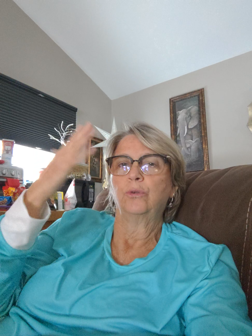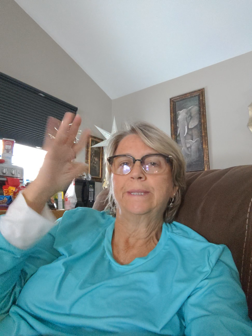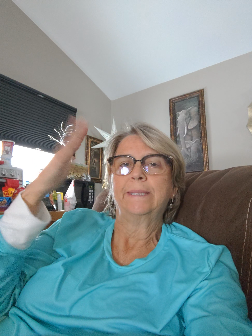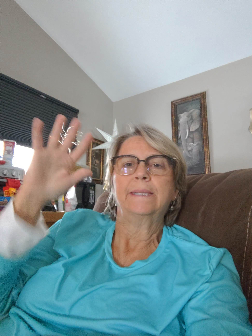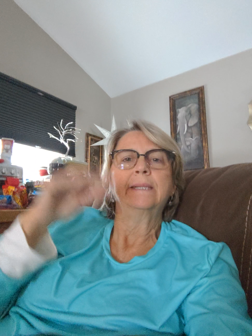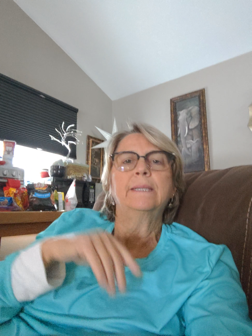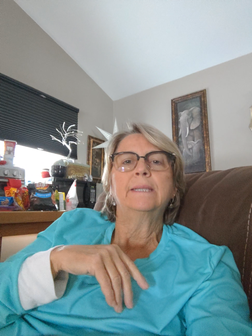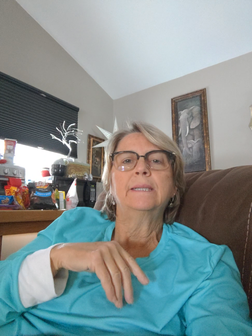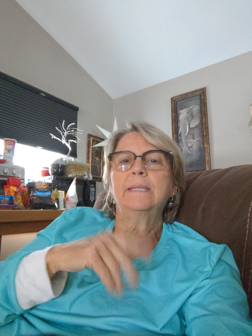tree